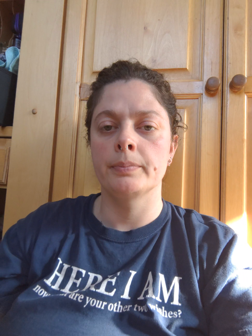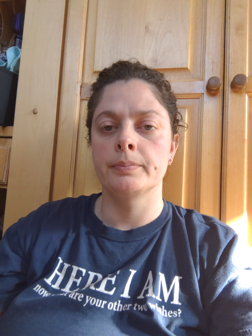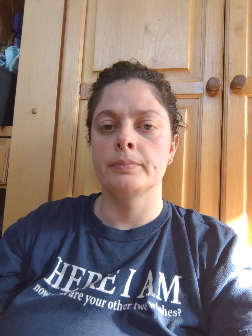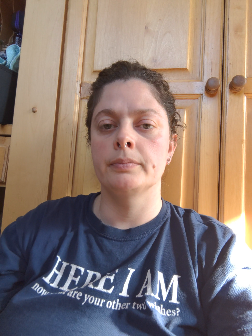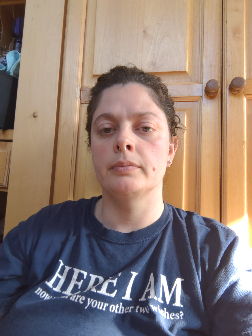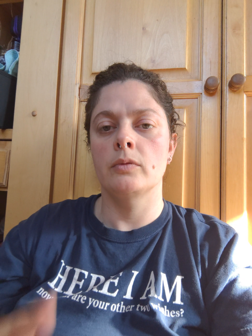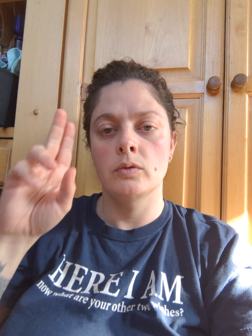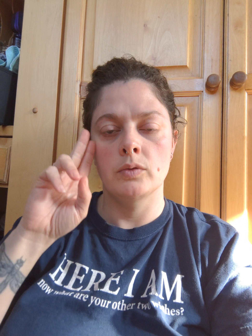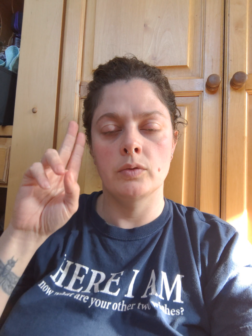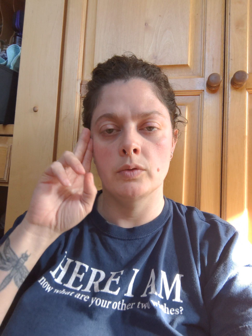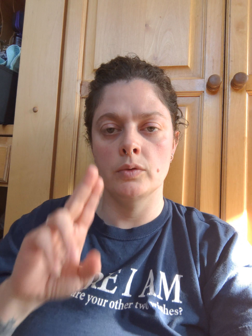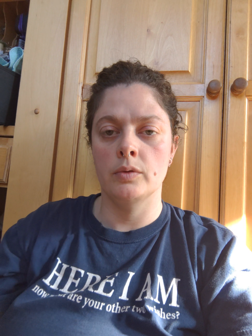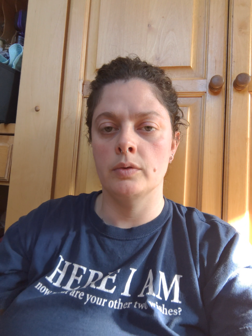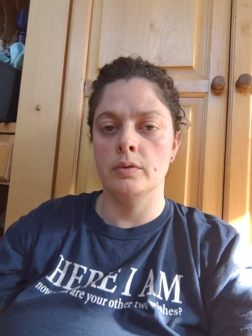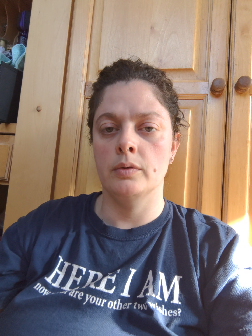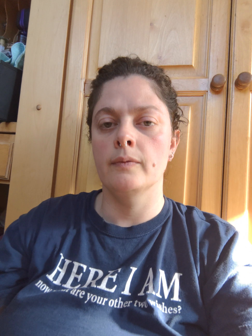uncle